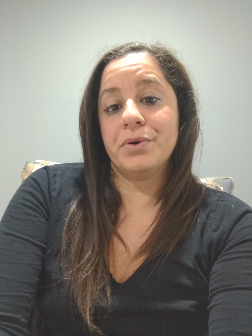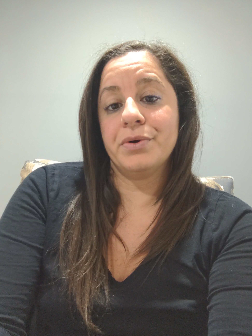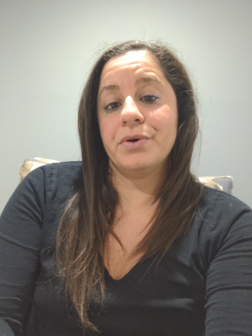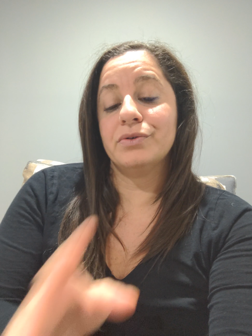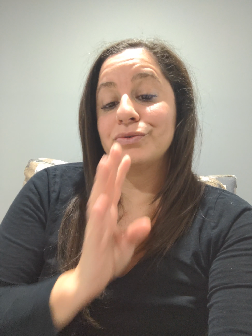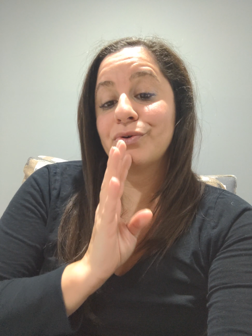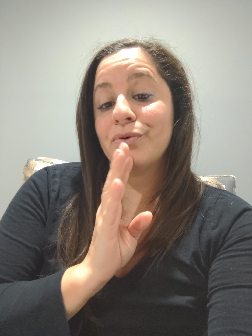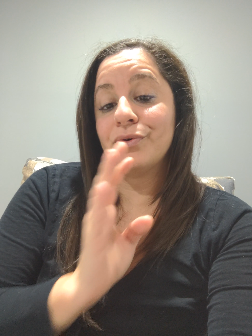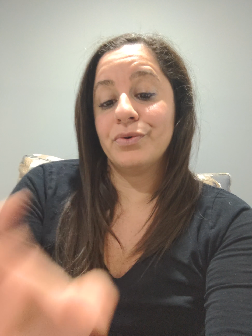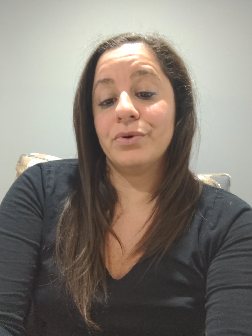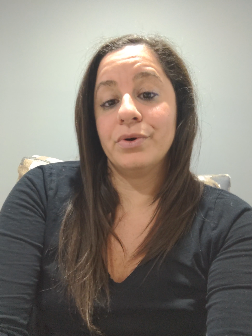talk